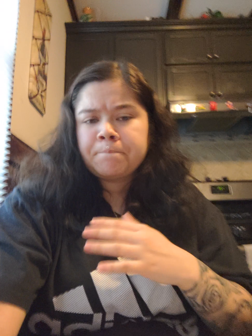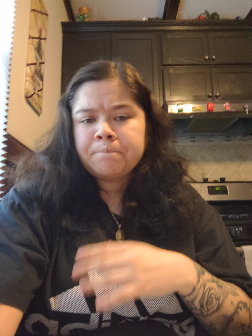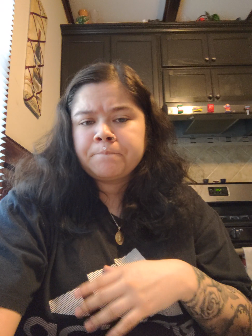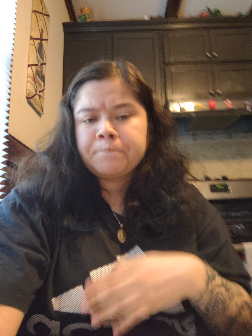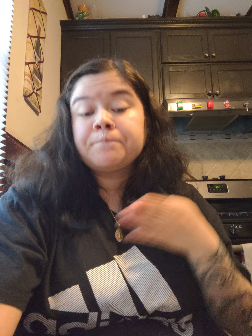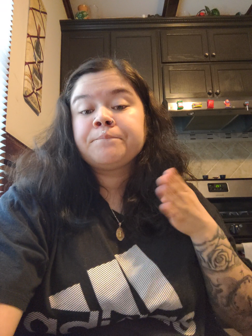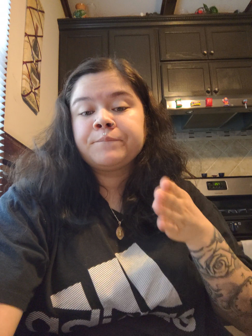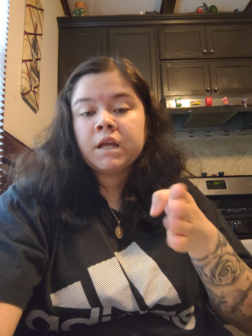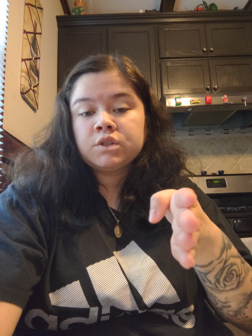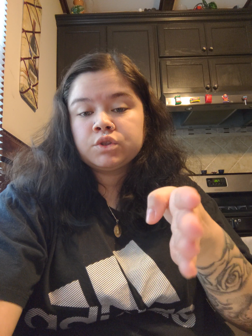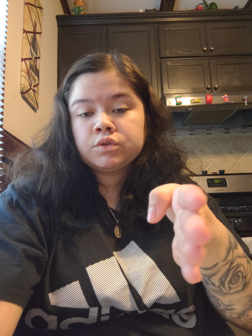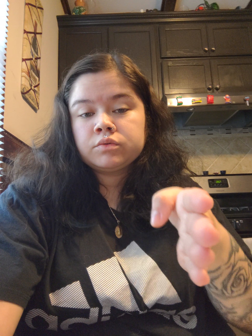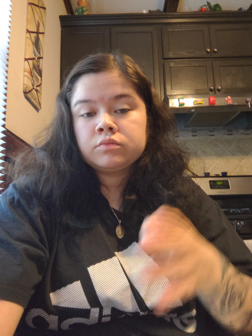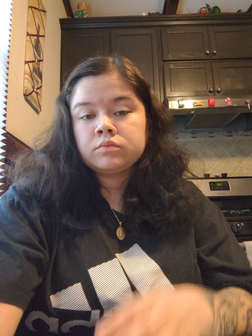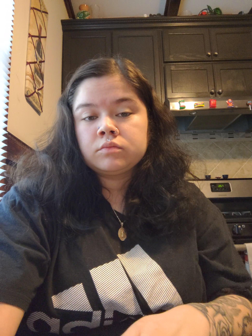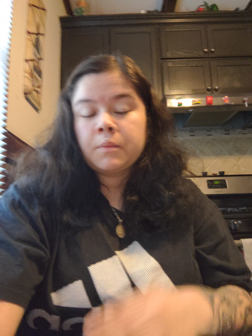fish